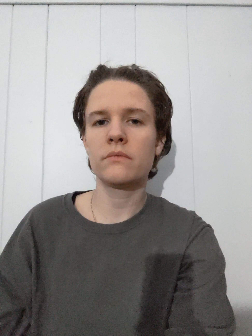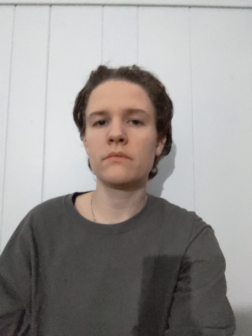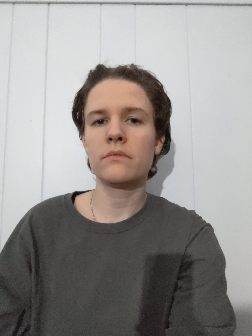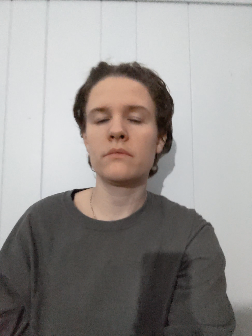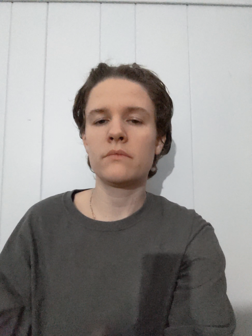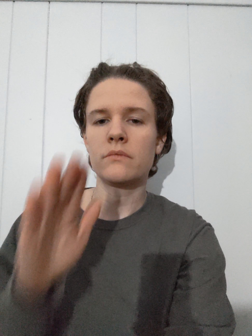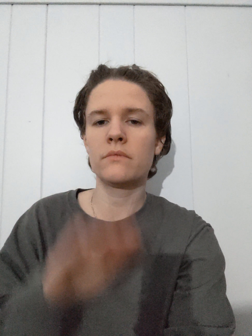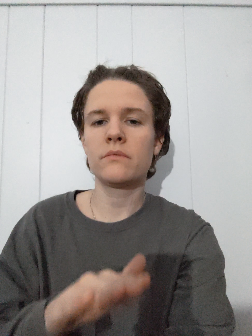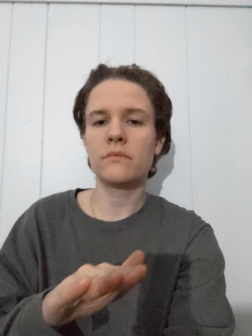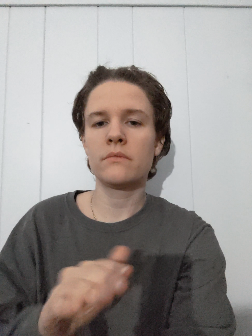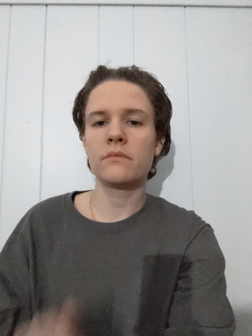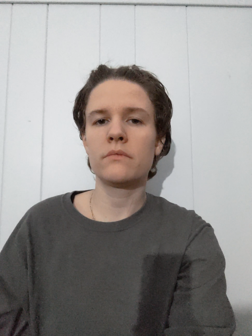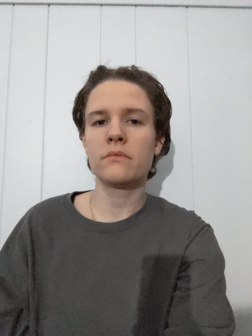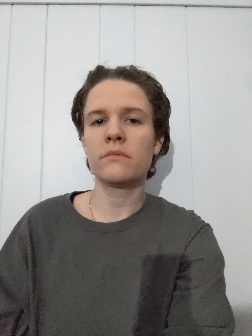on